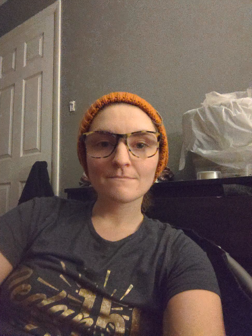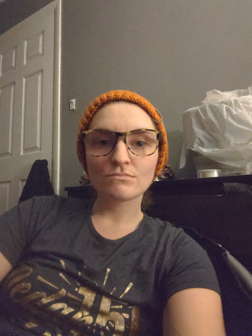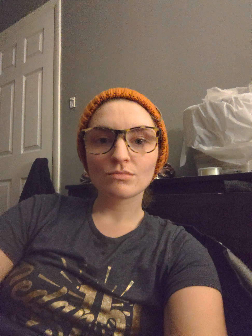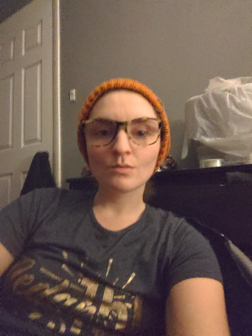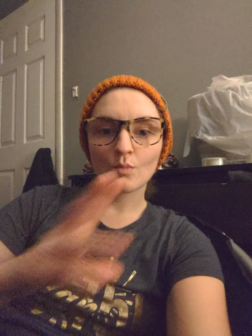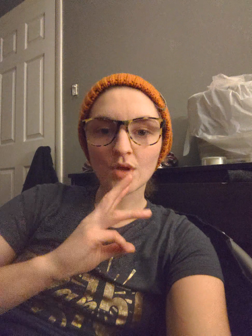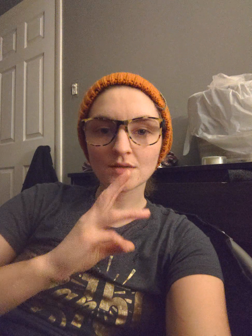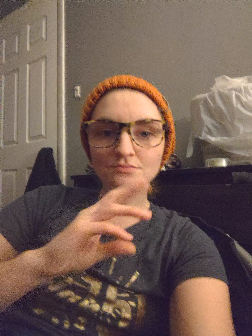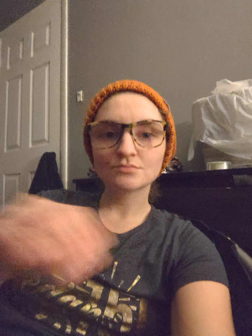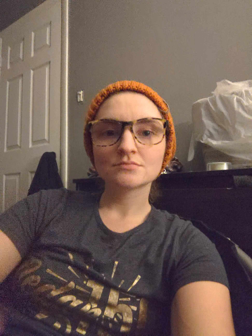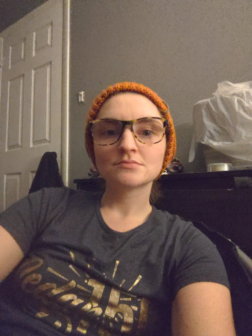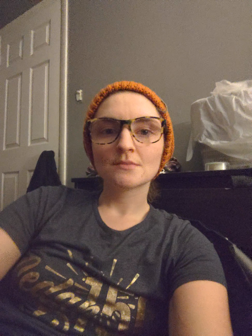water